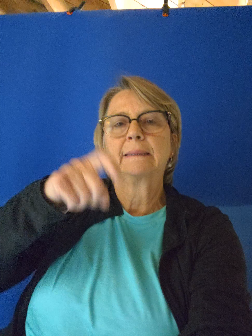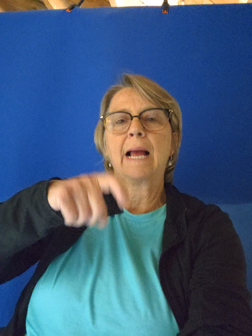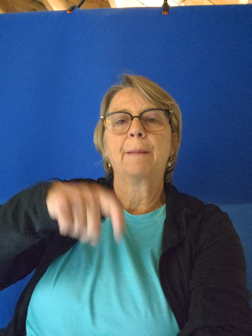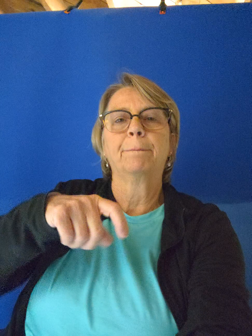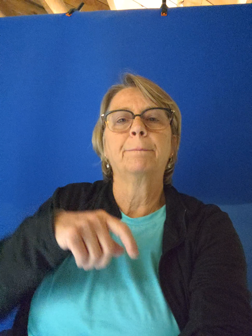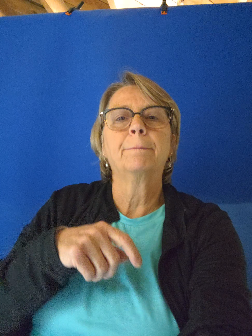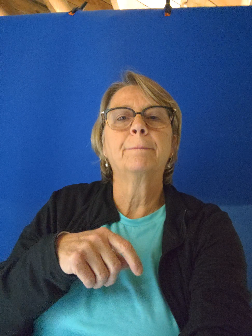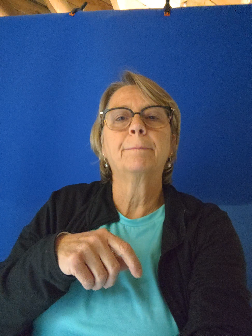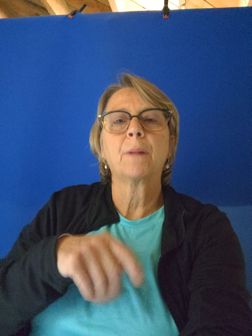time